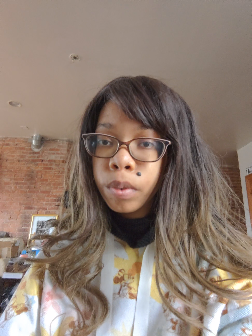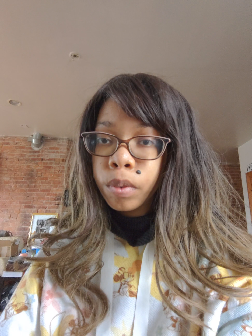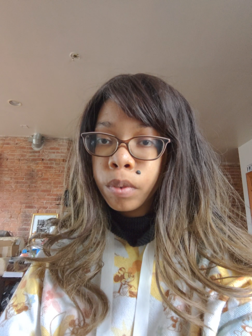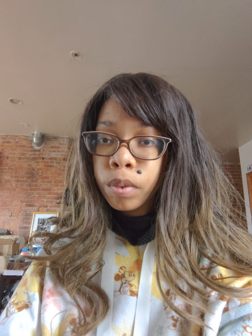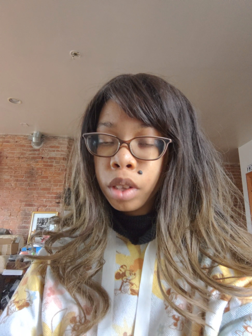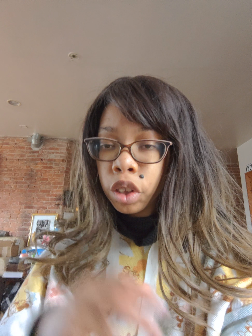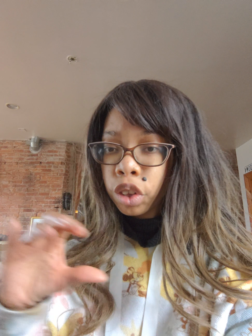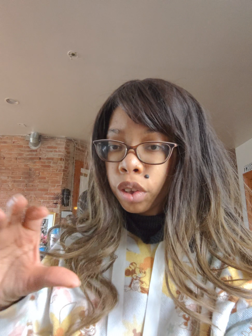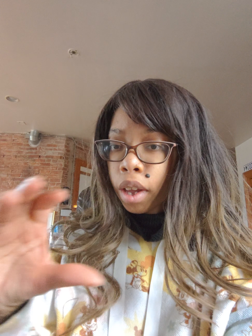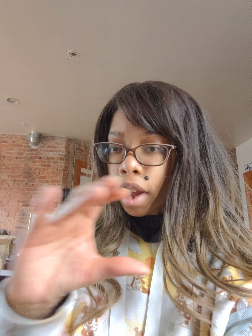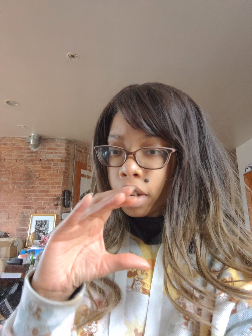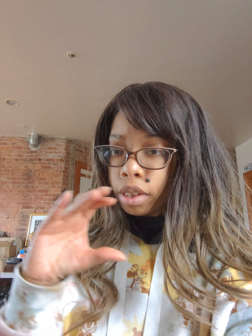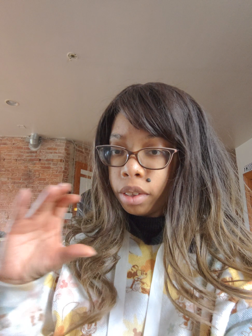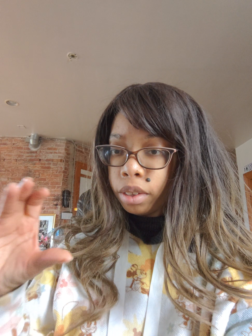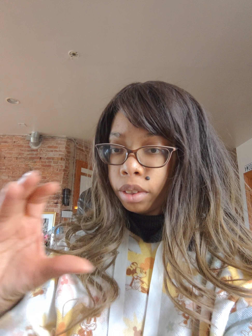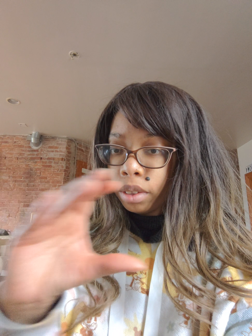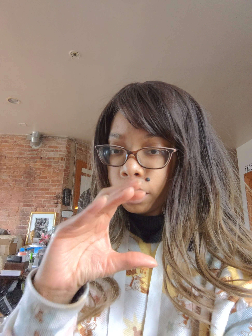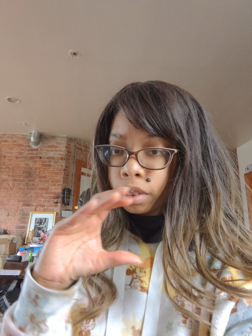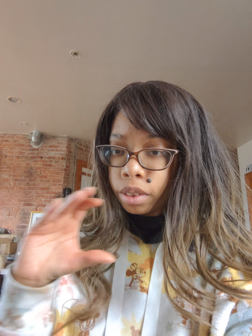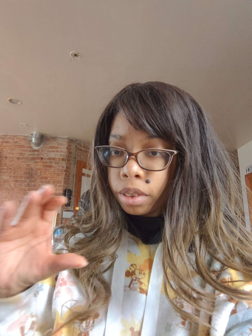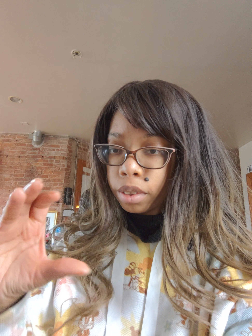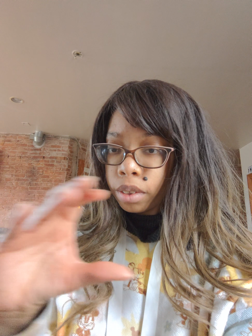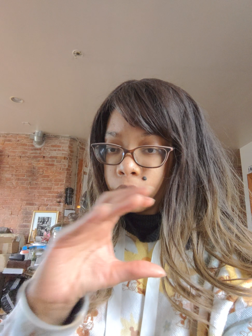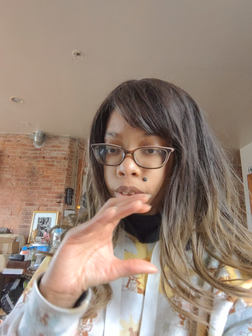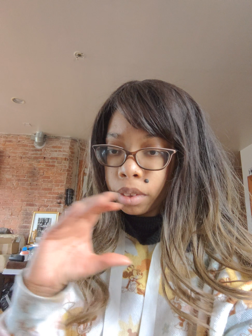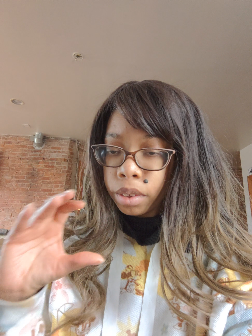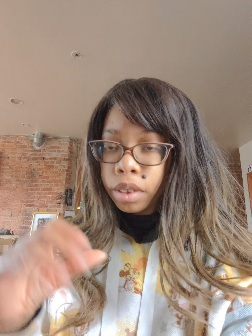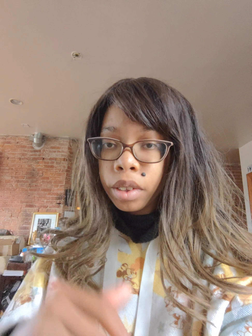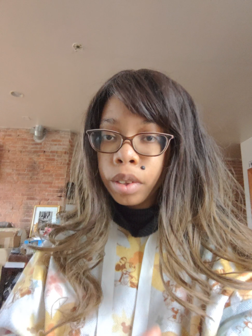chocolate